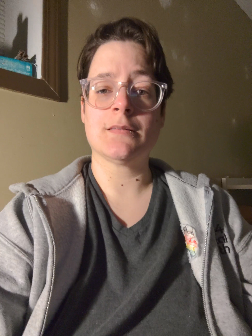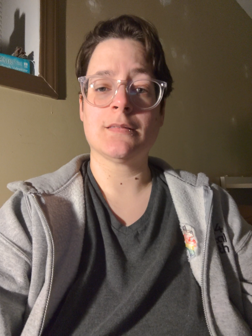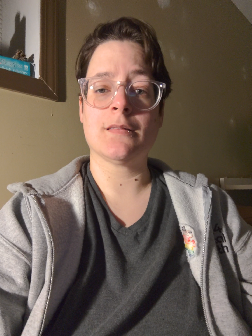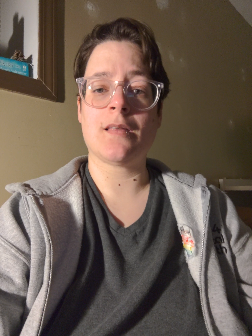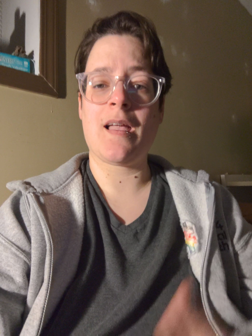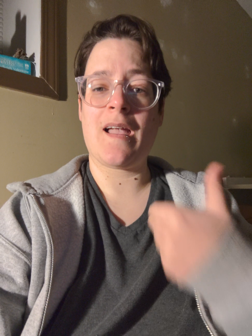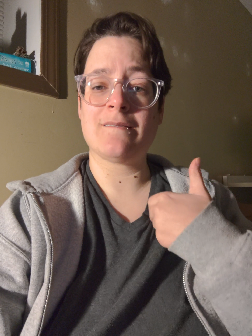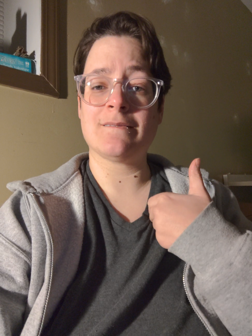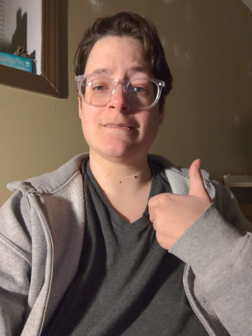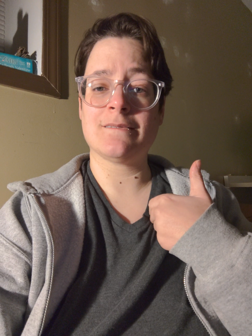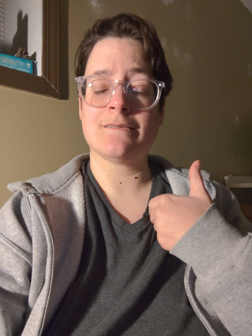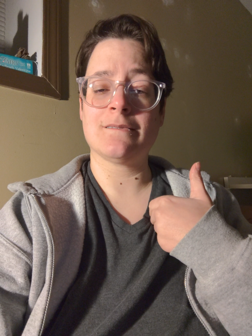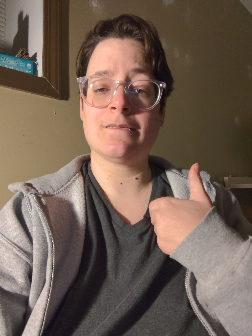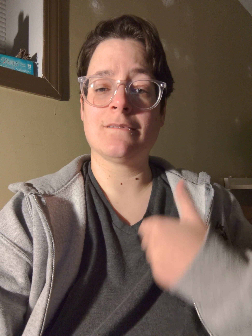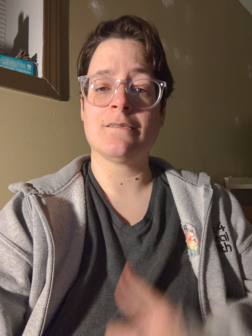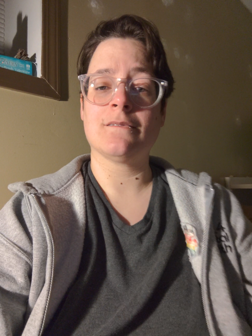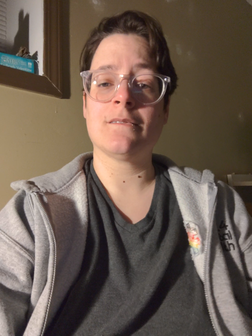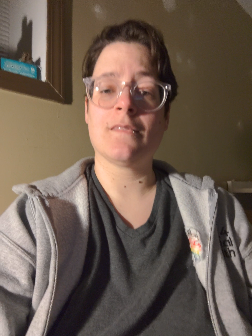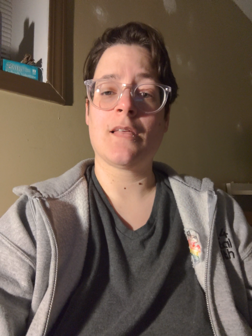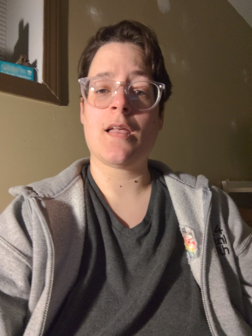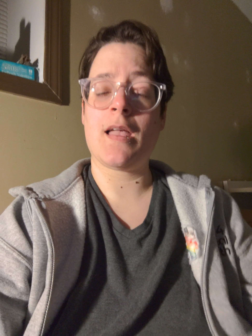have